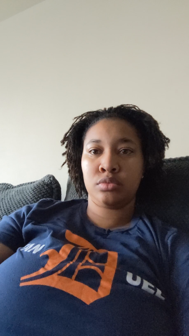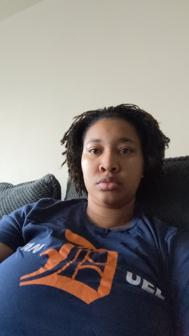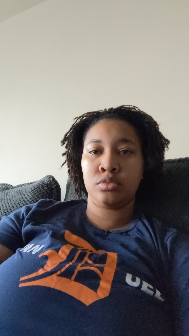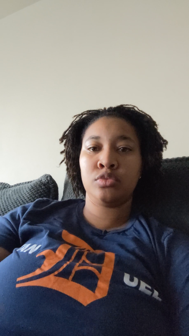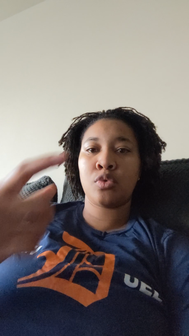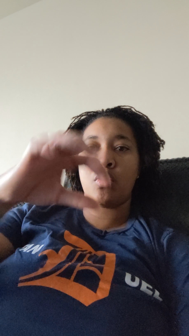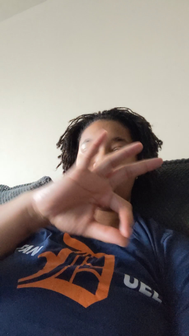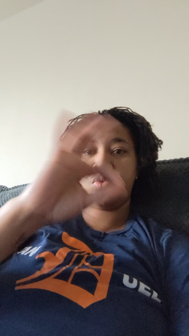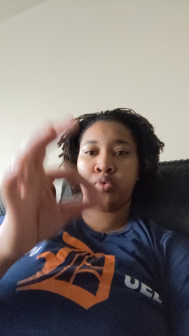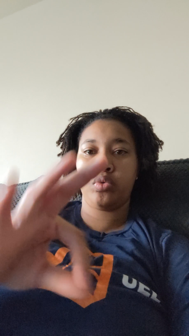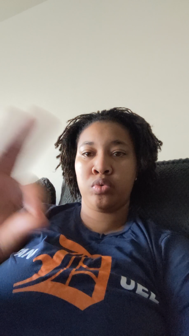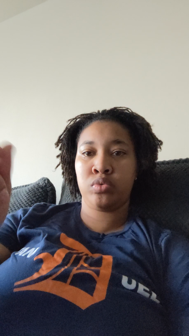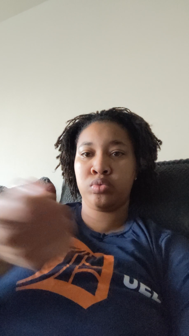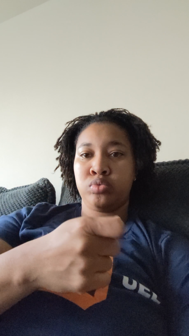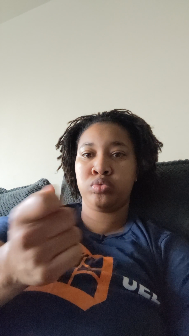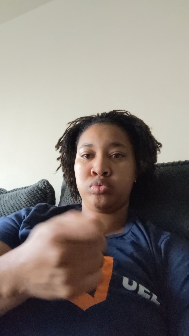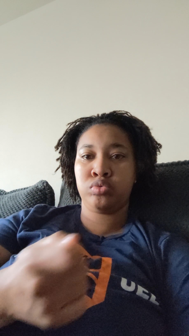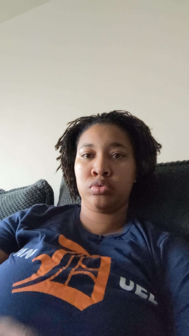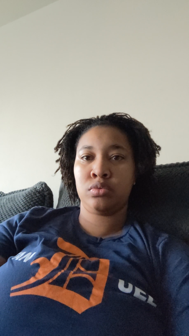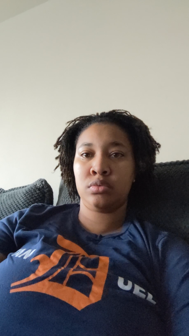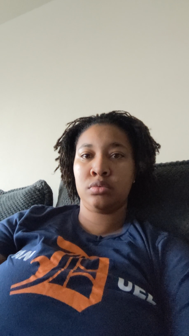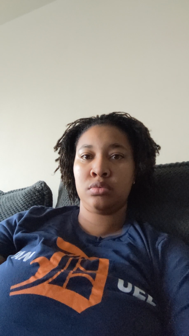hose